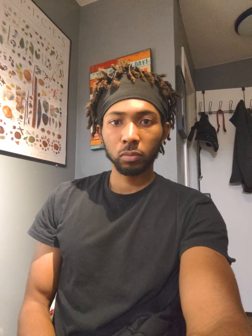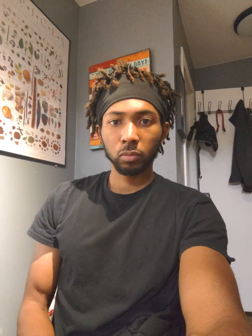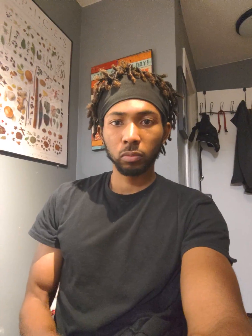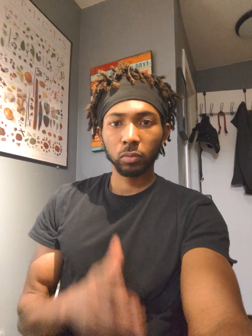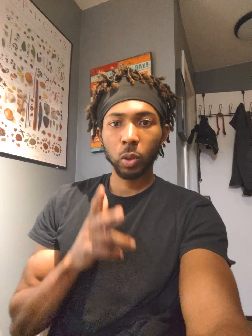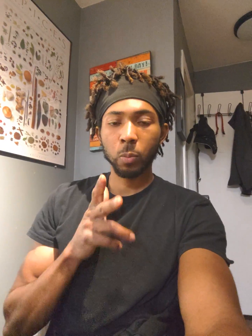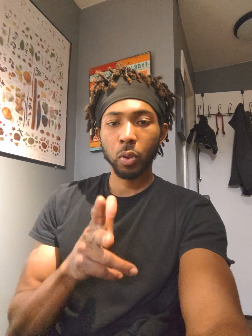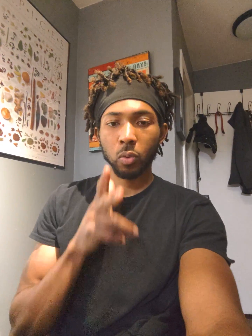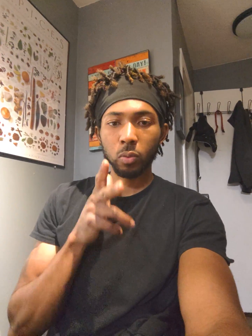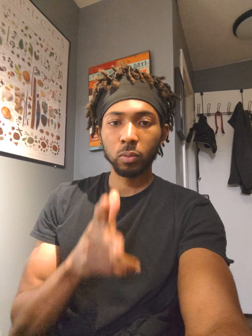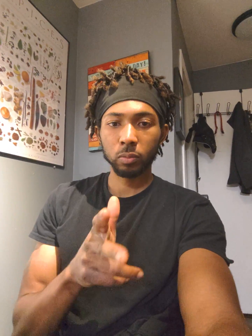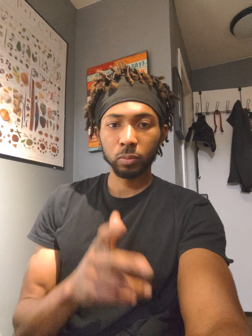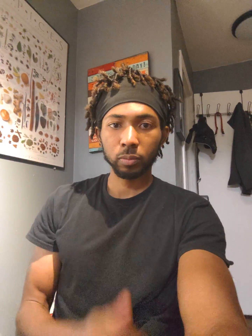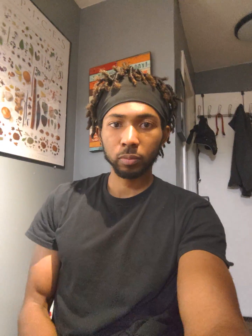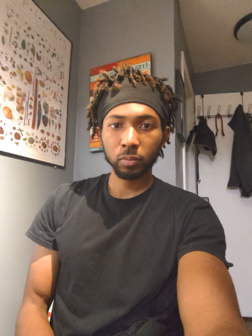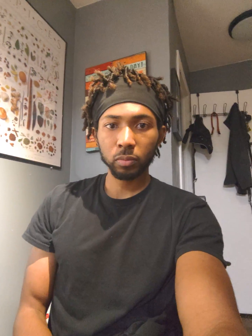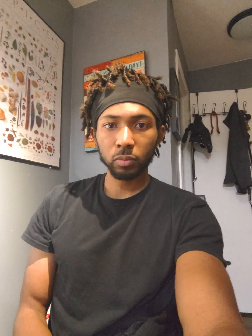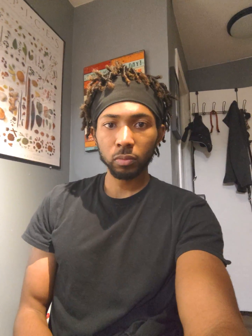garage